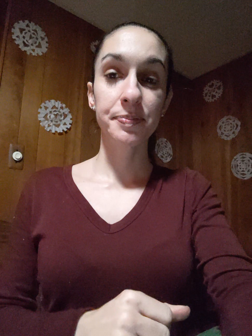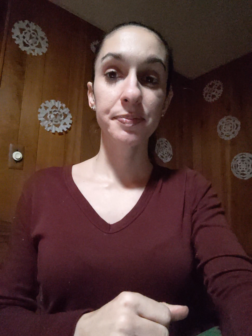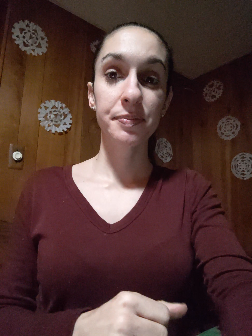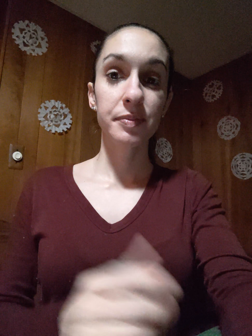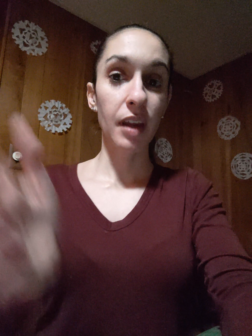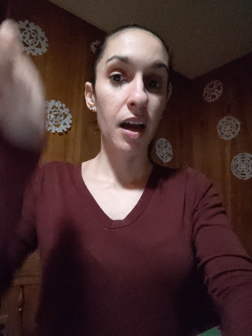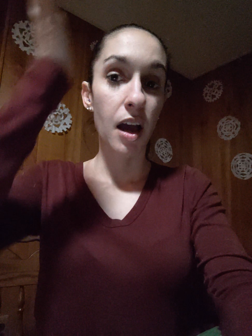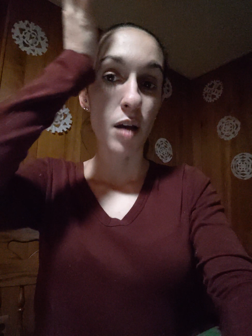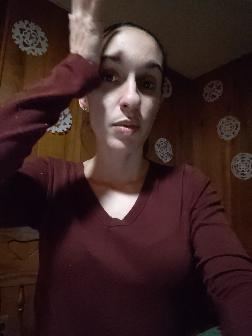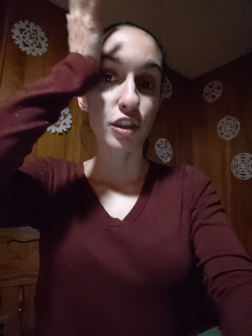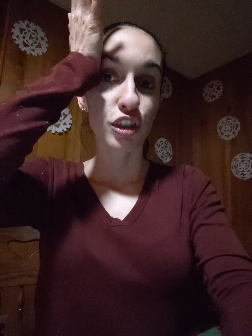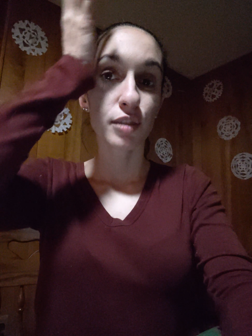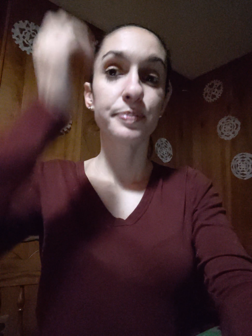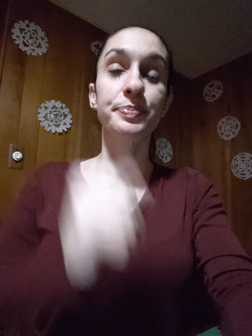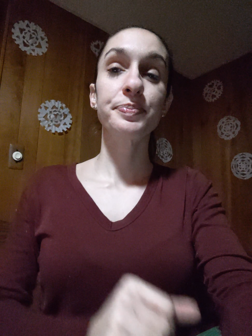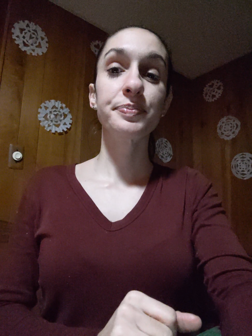garbage